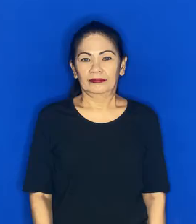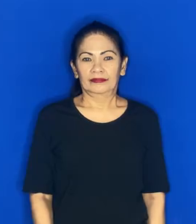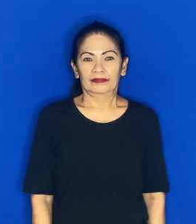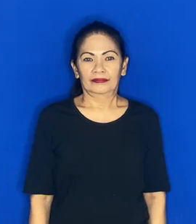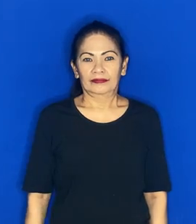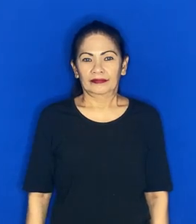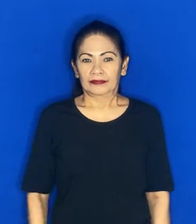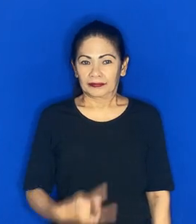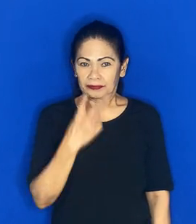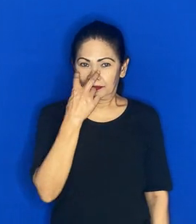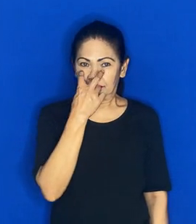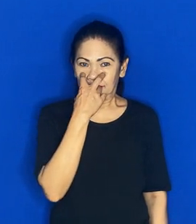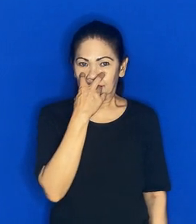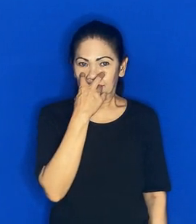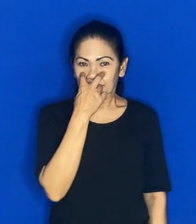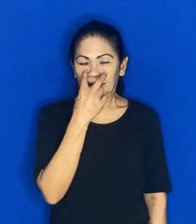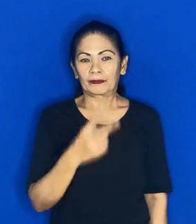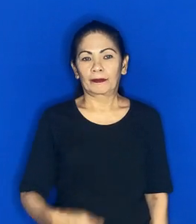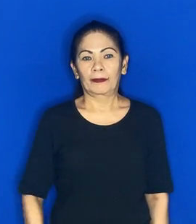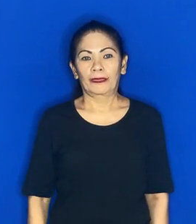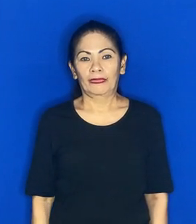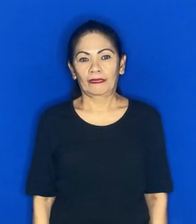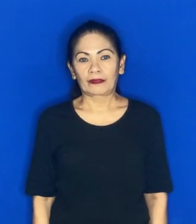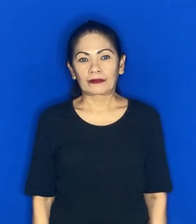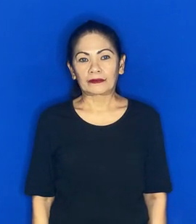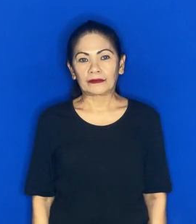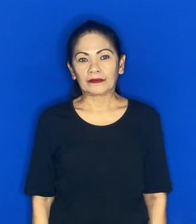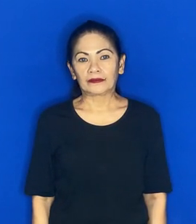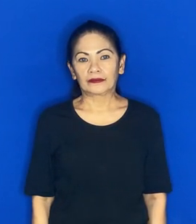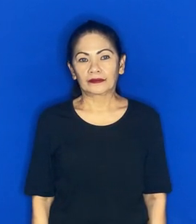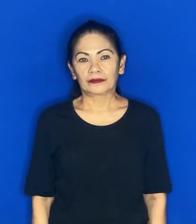blind